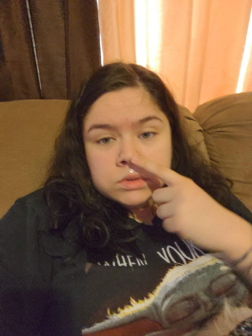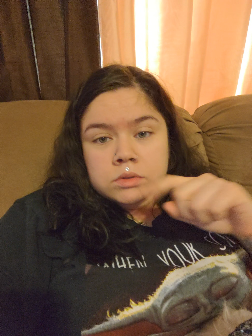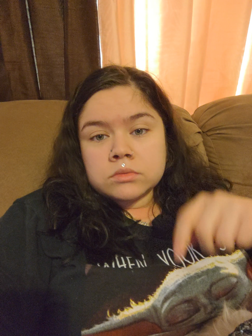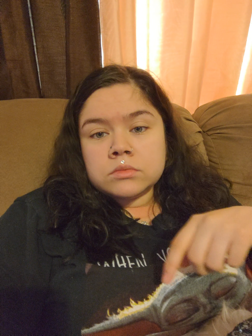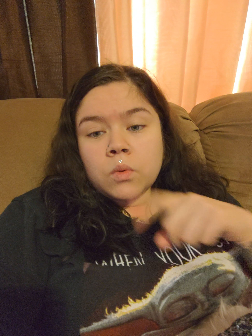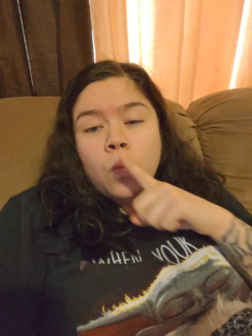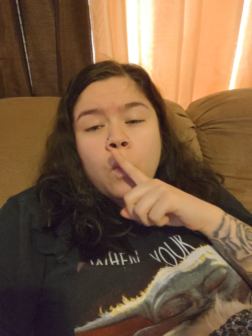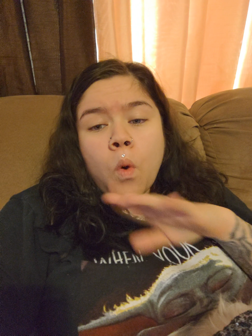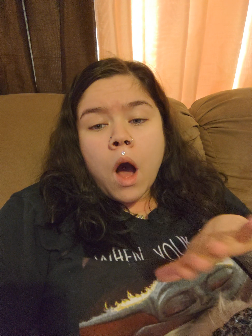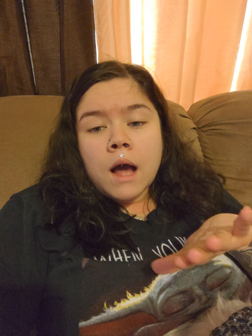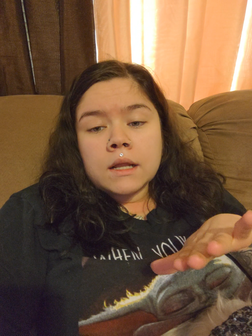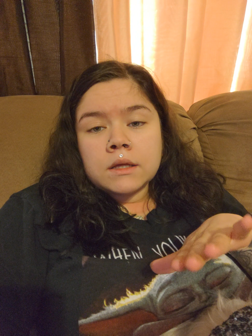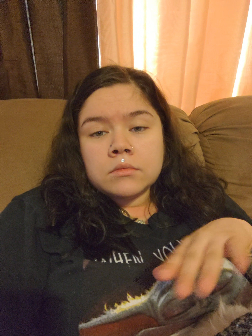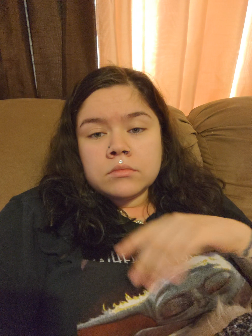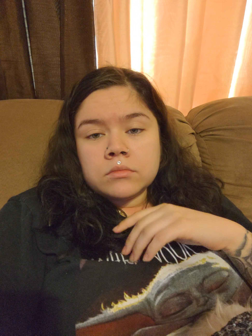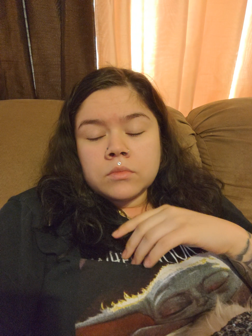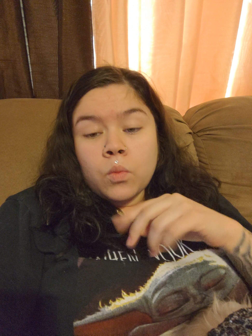quiet